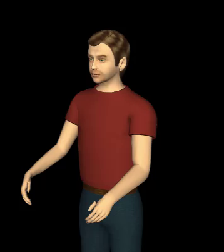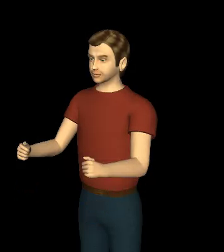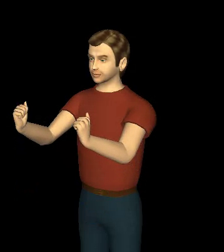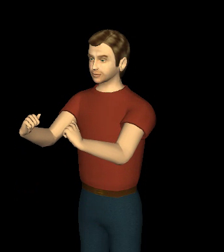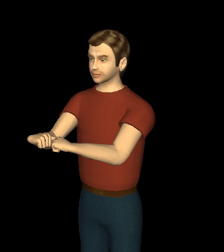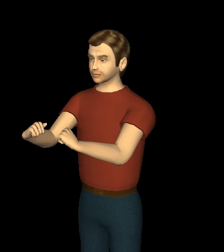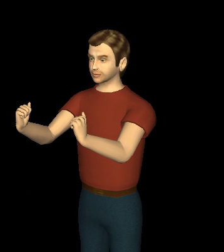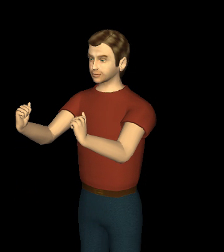حسنا